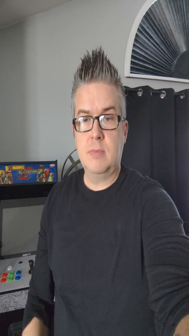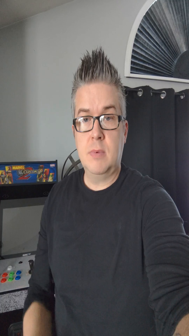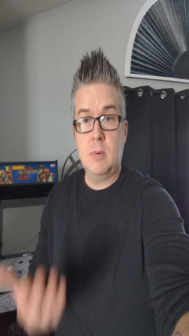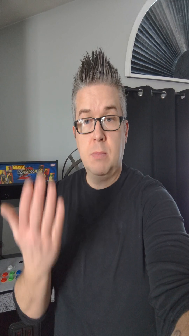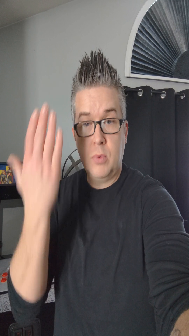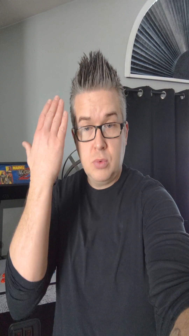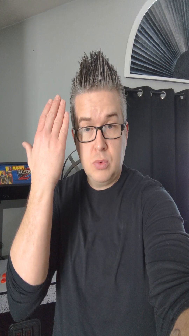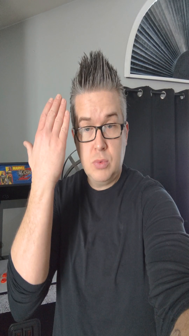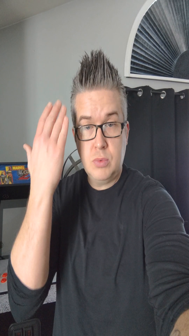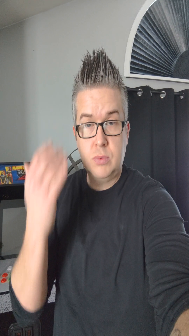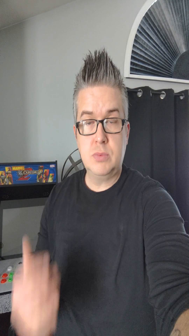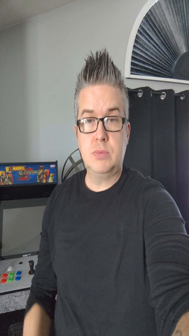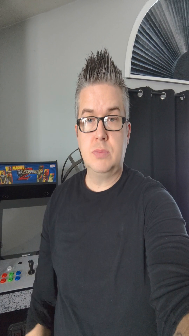morning